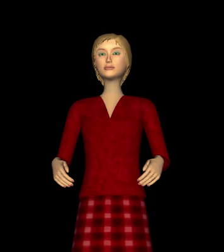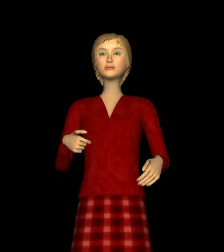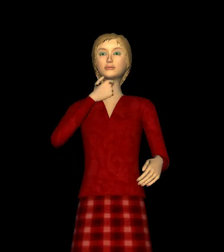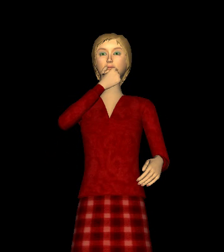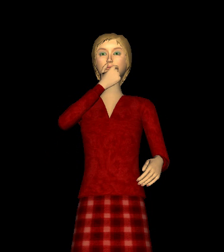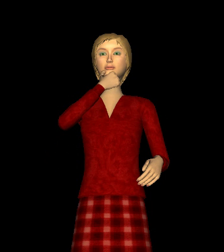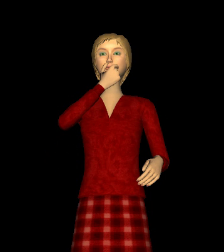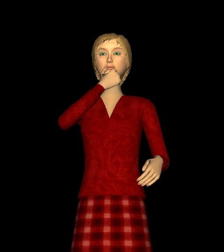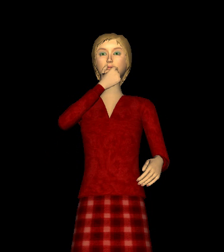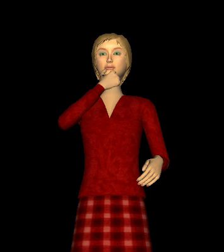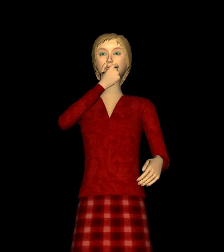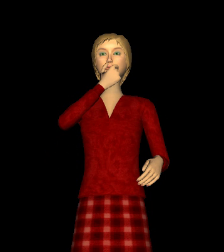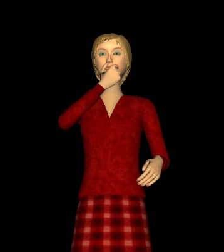إنجليترا